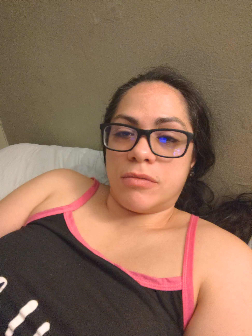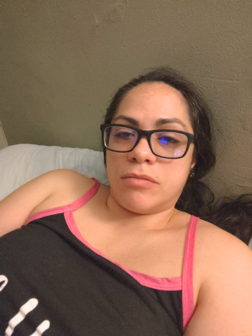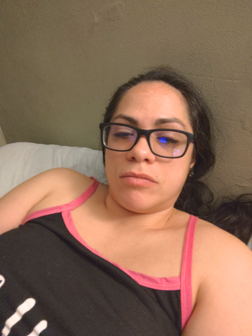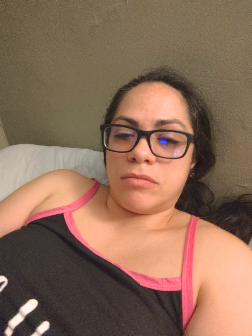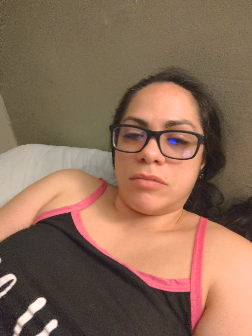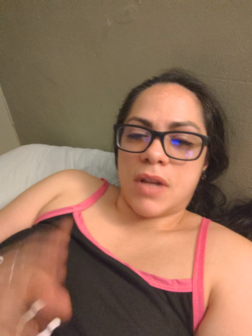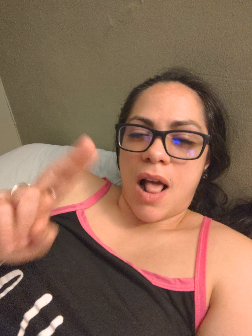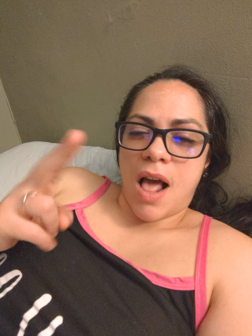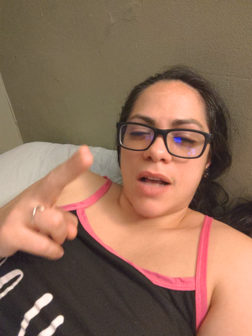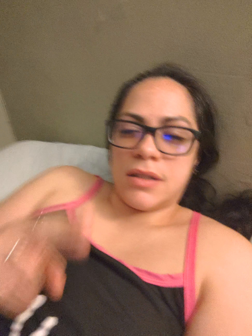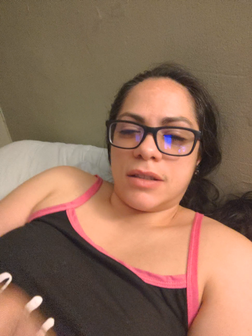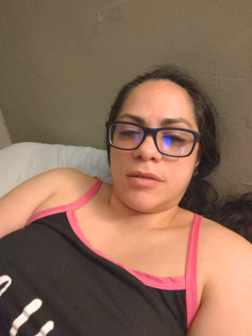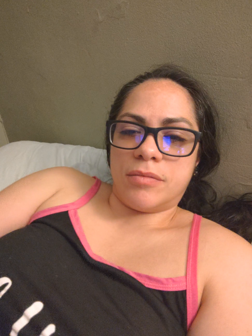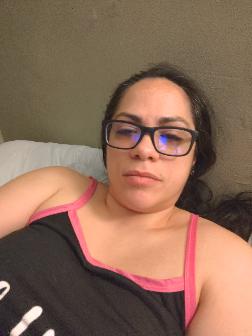closet